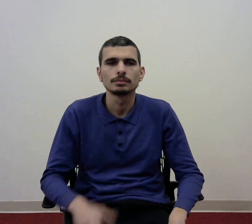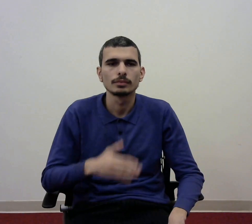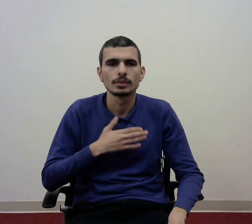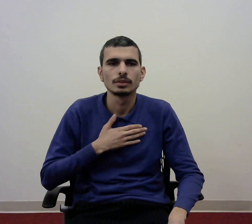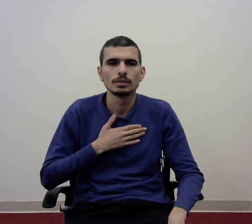mən